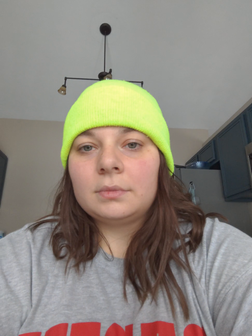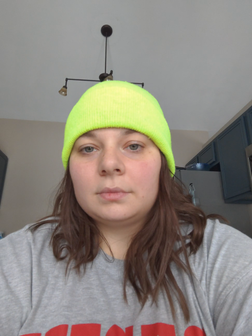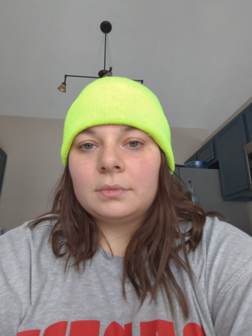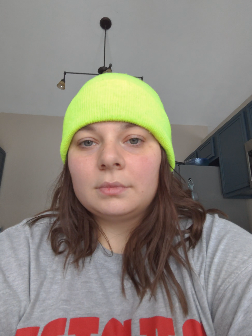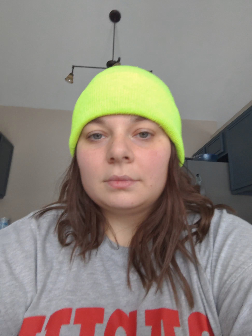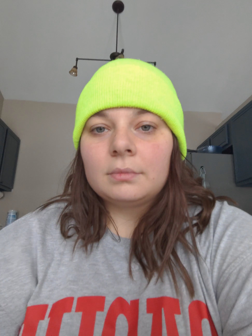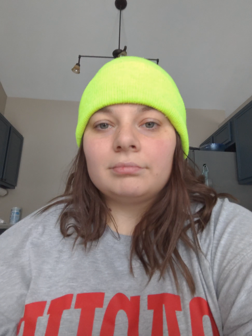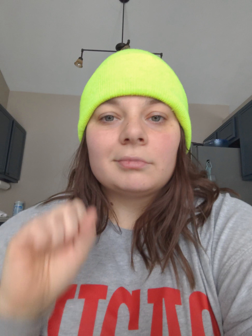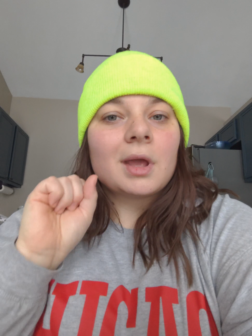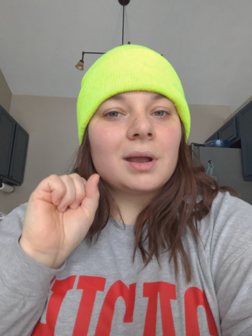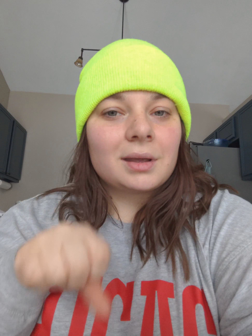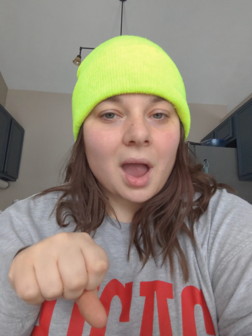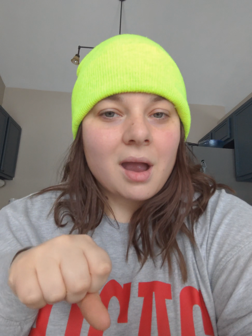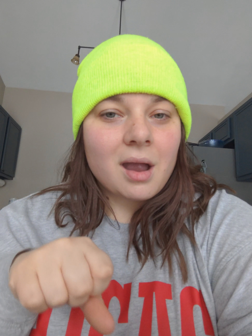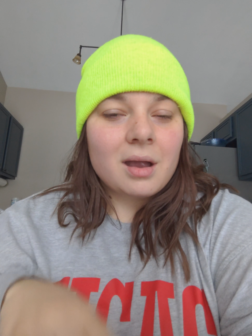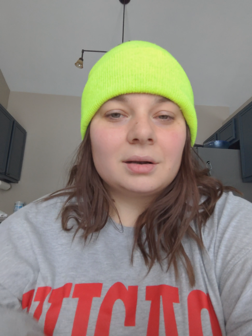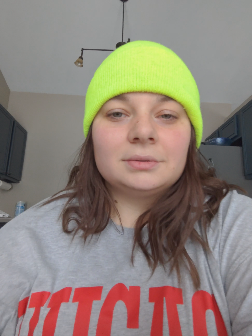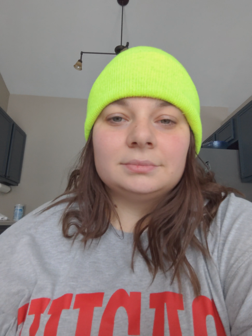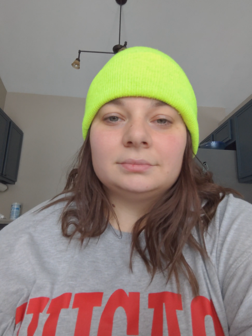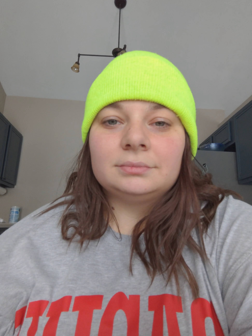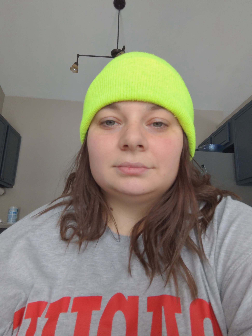can